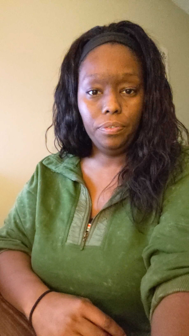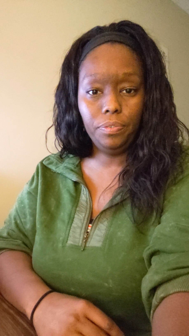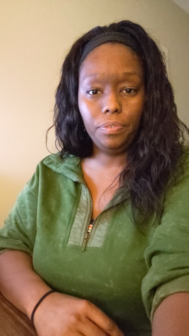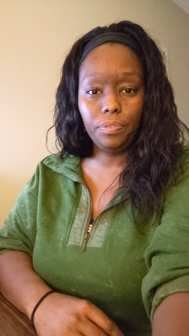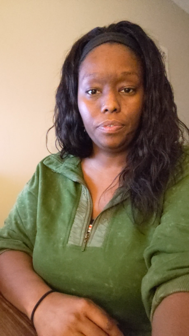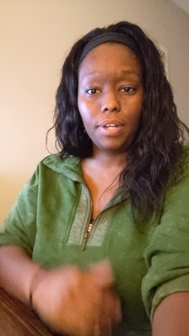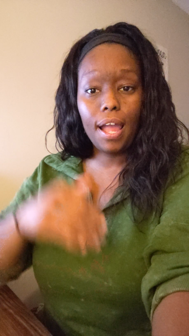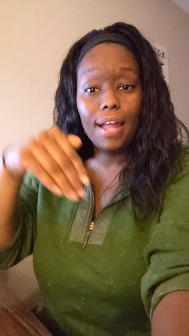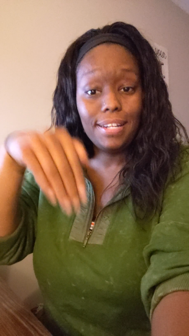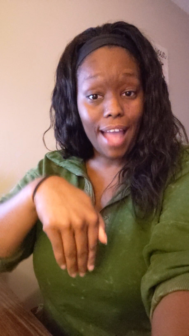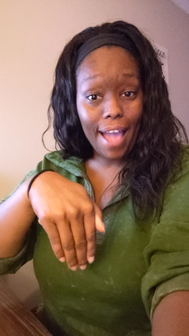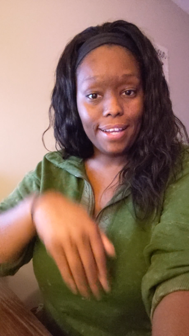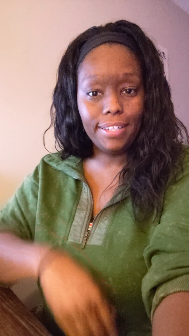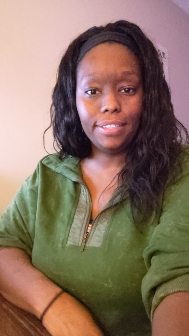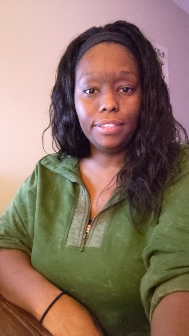night night